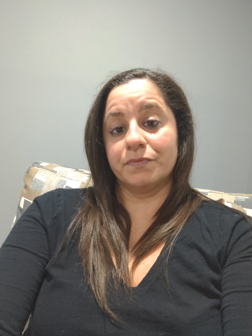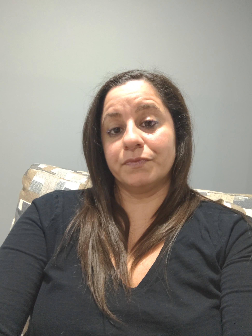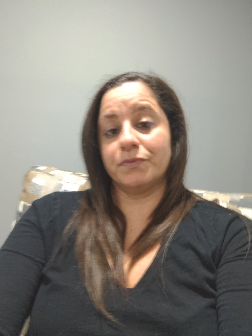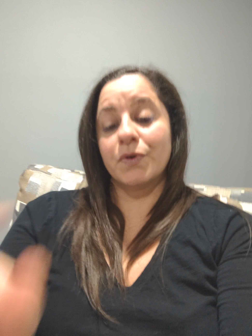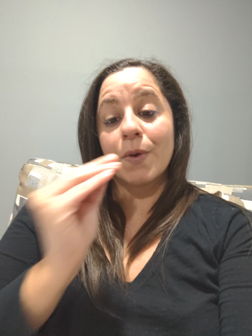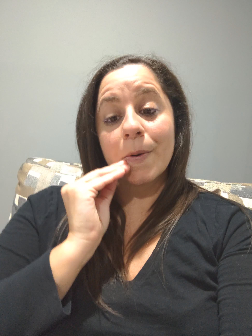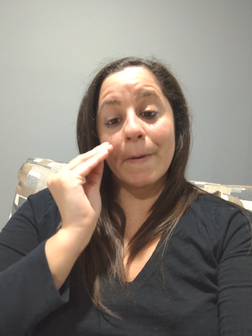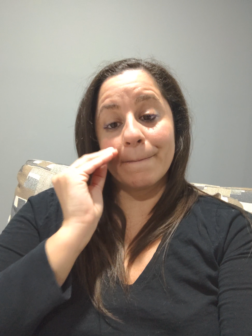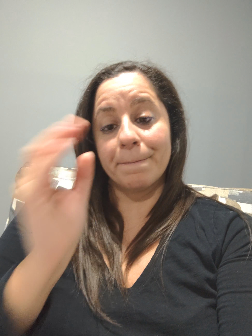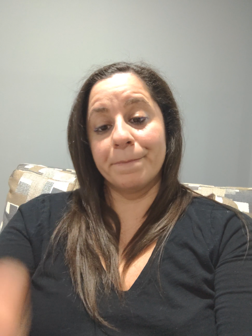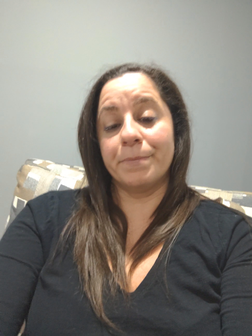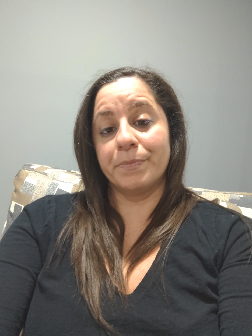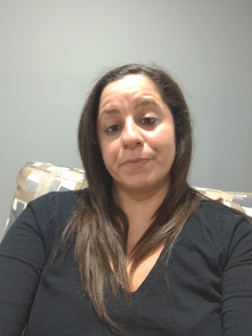home